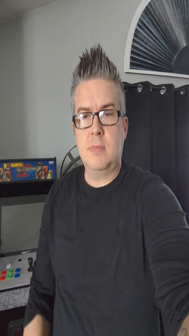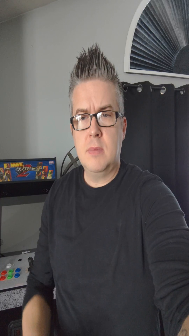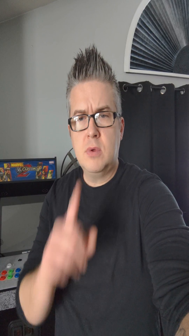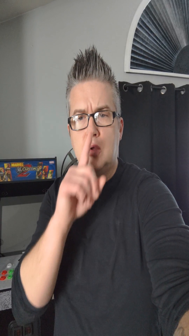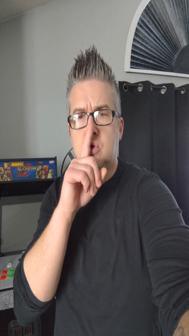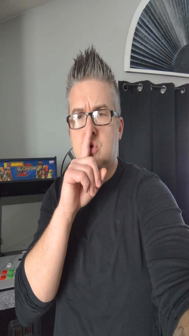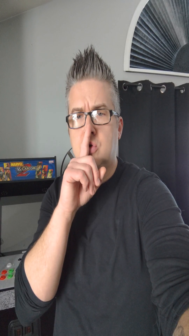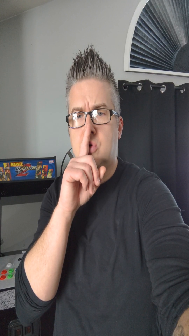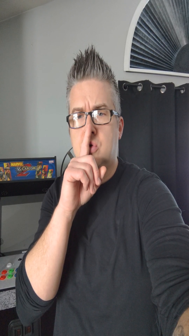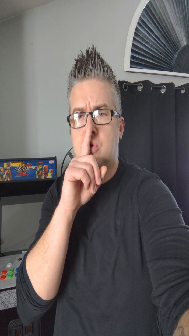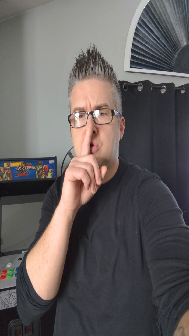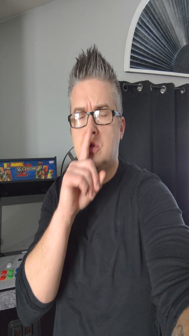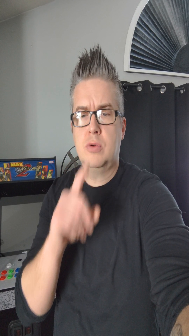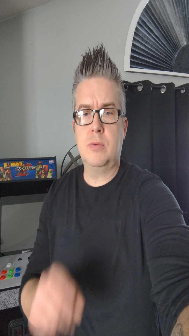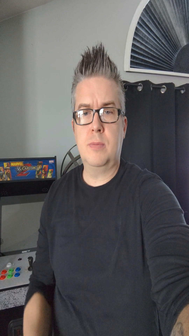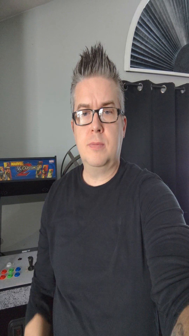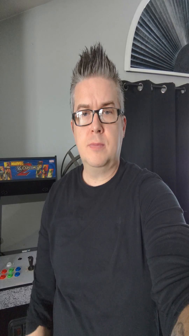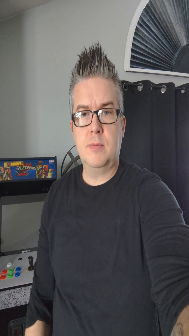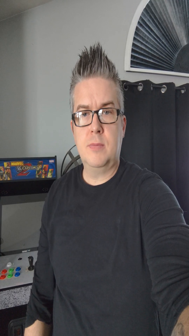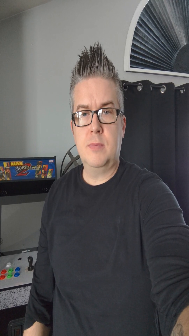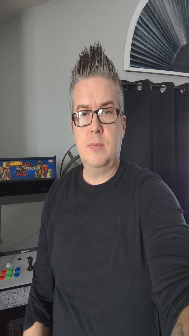shhh